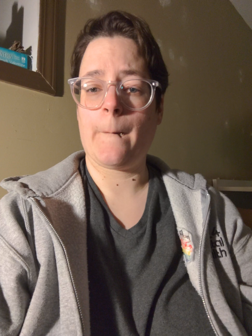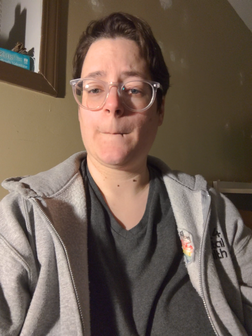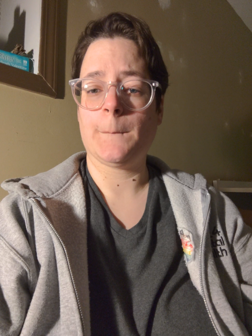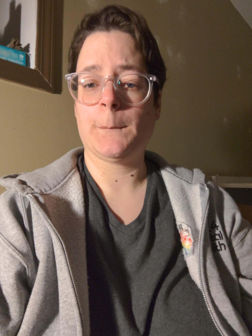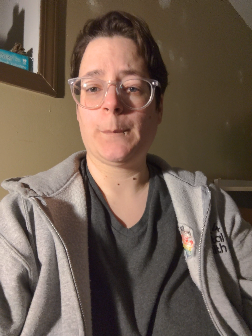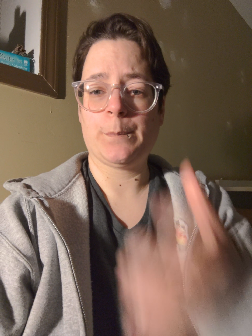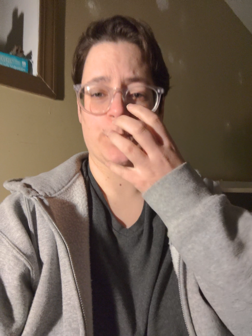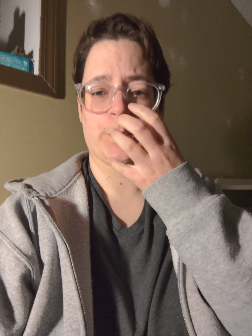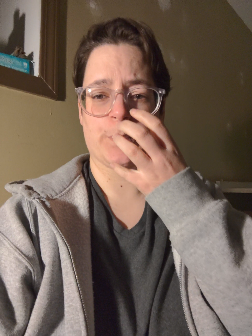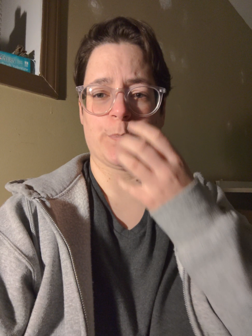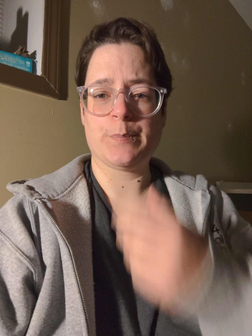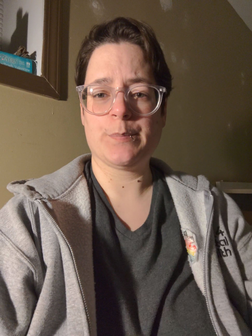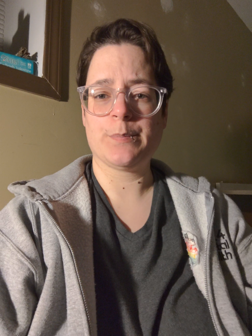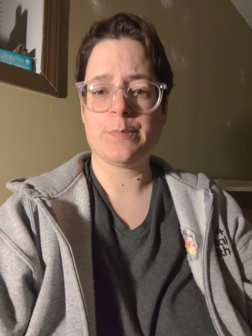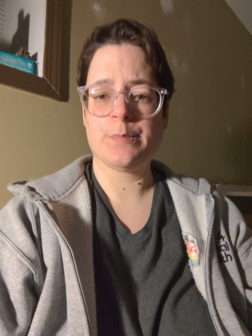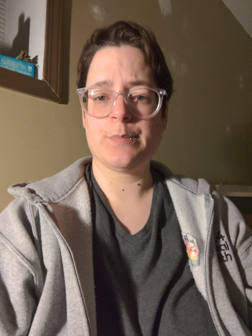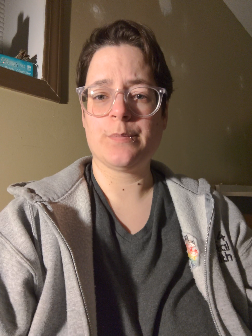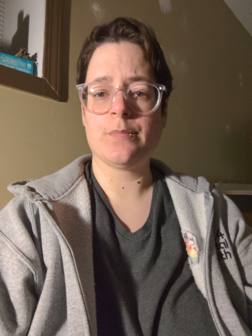mad